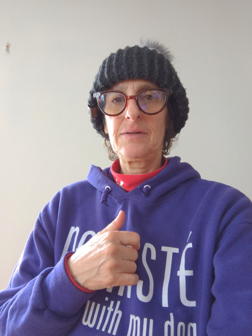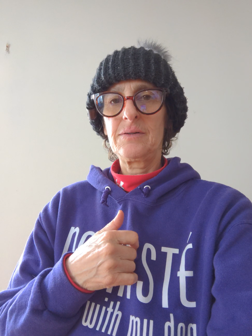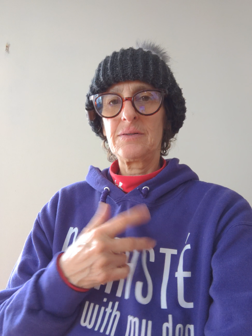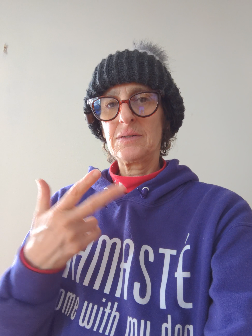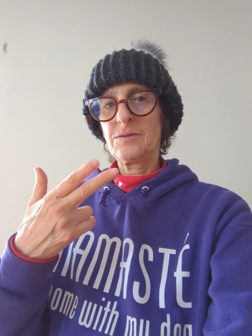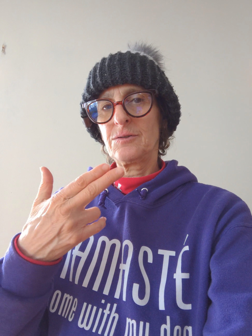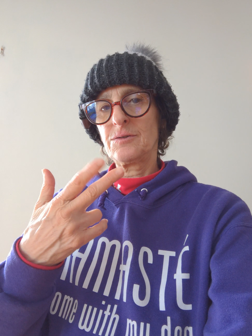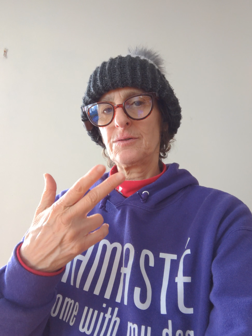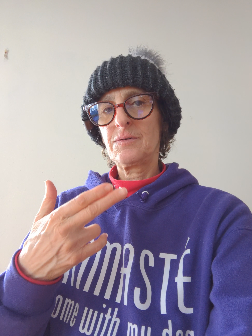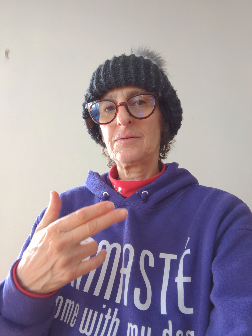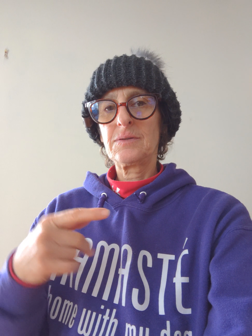scissors